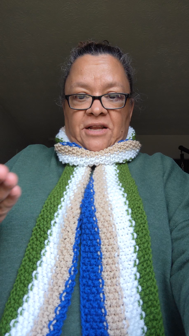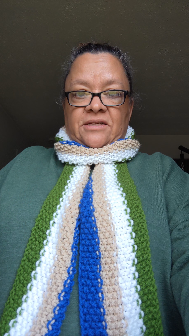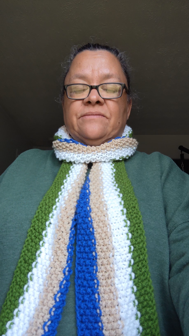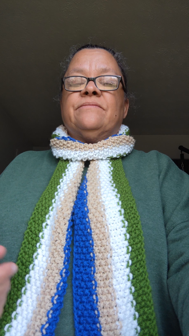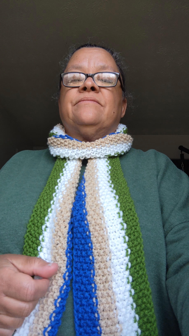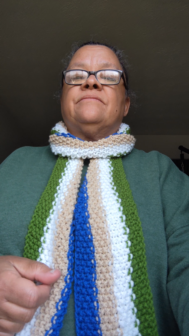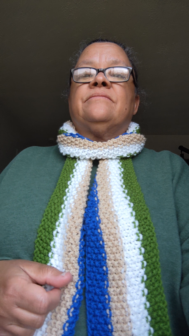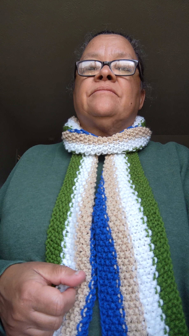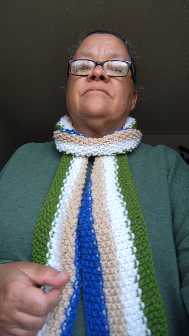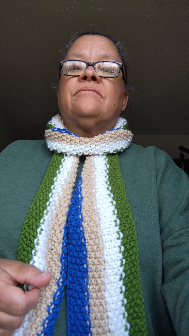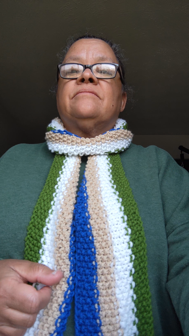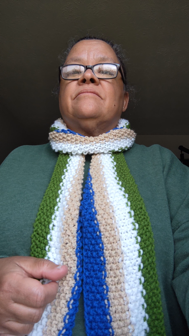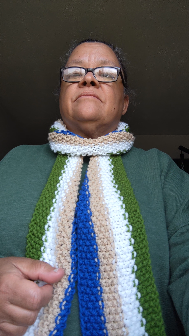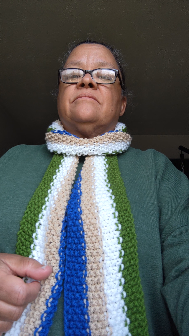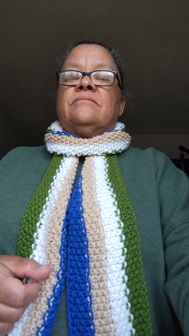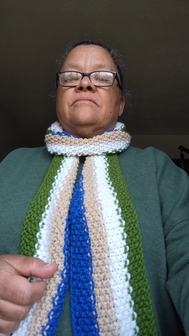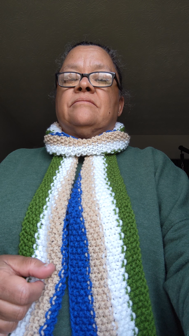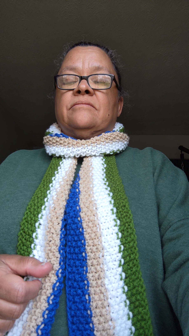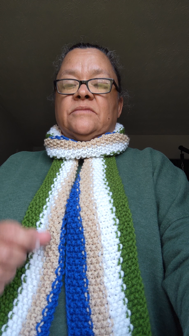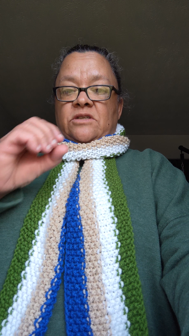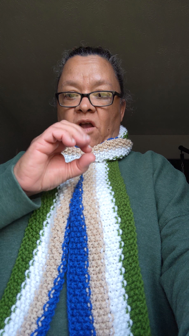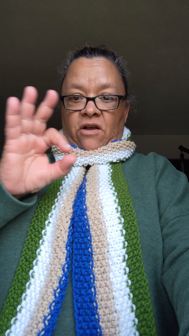of